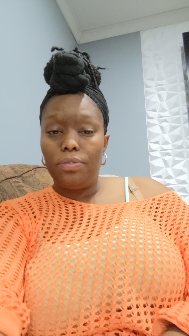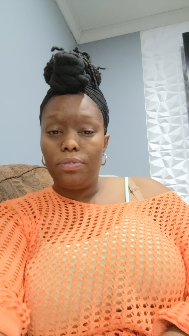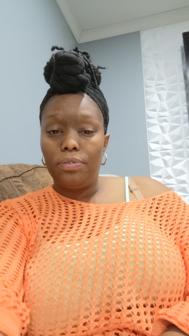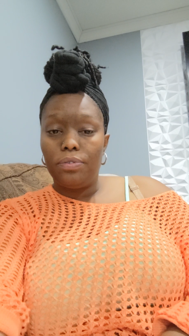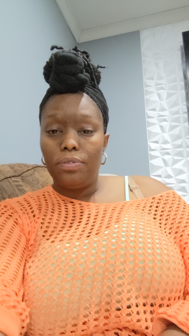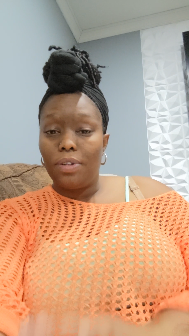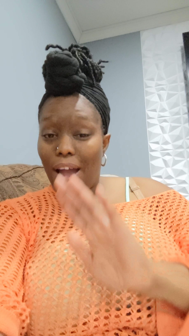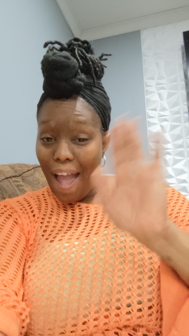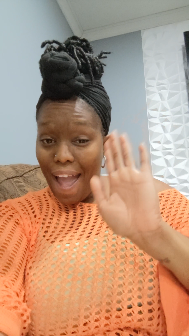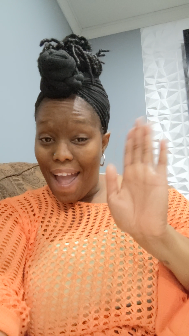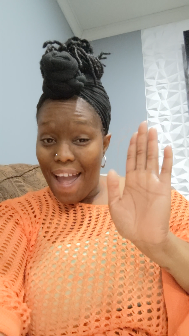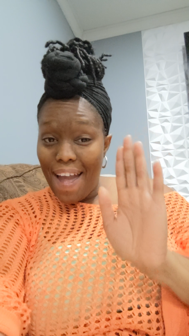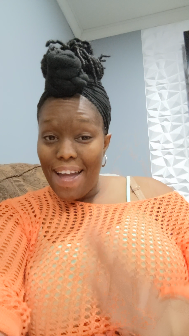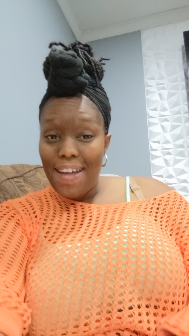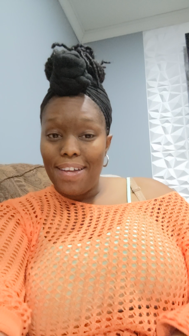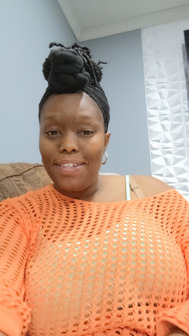hi